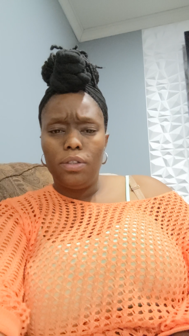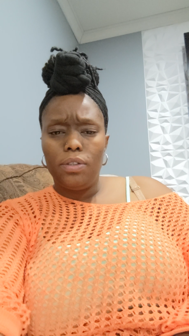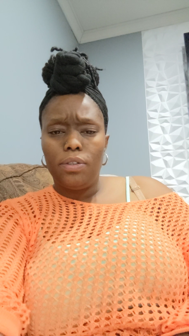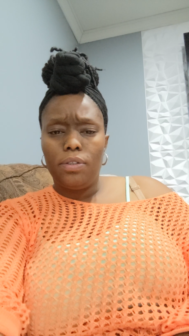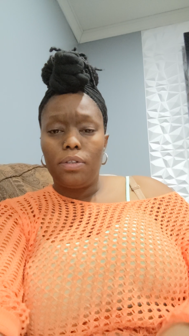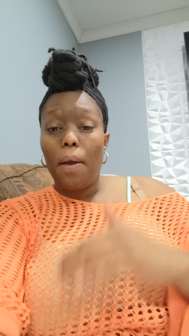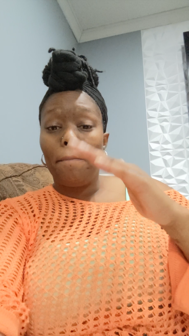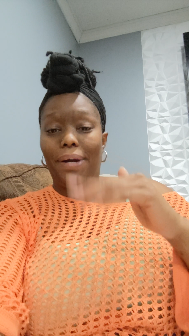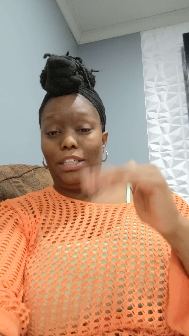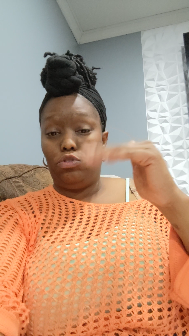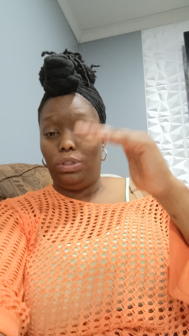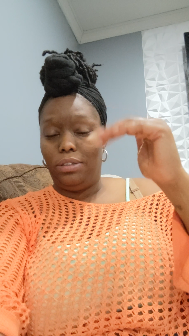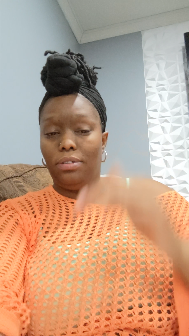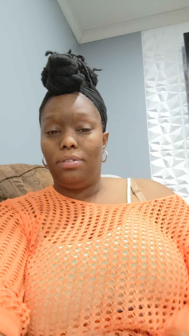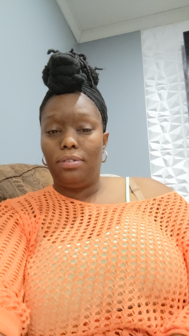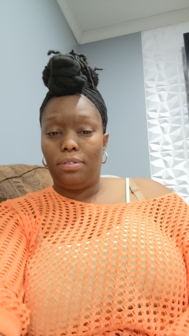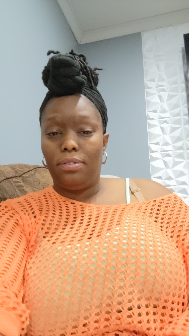build